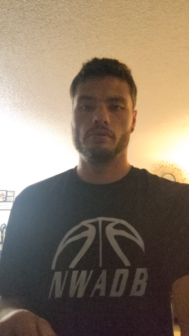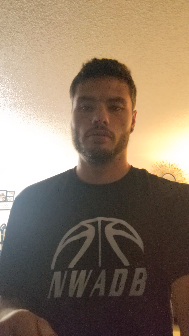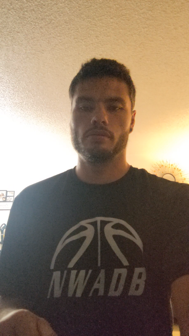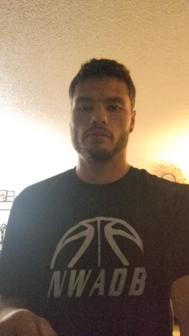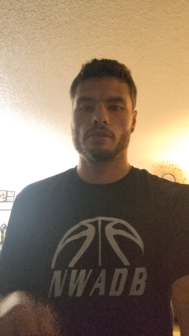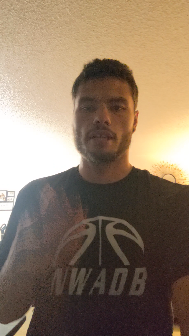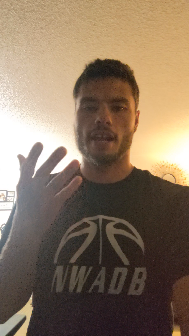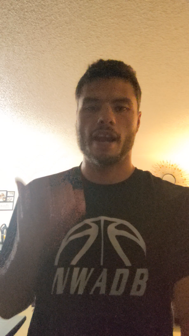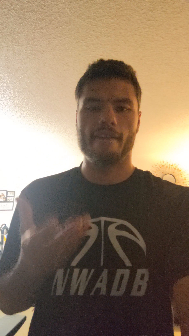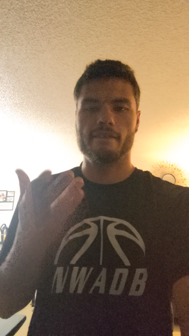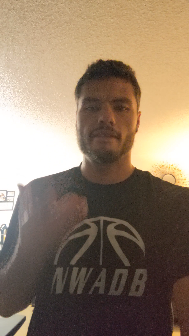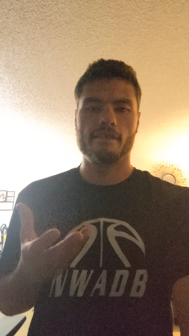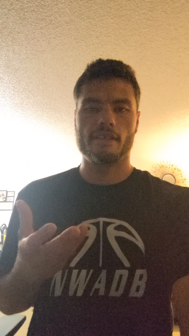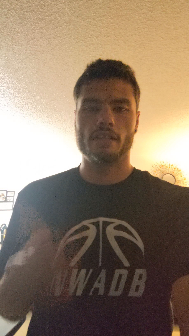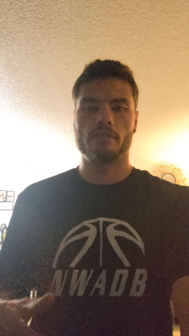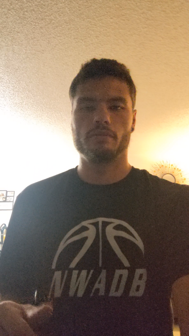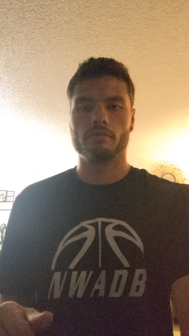heavy